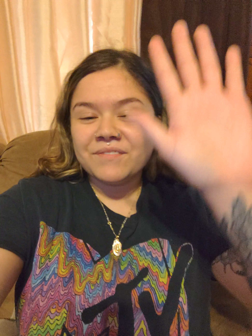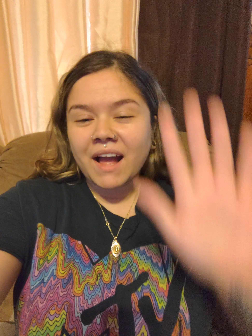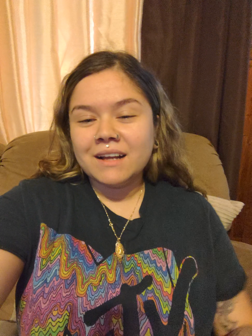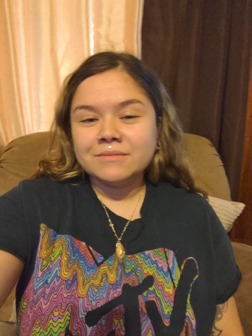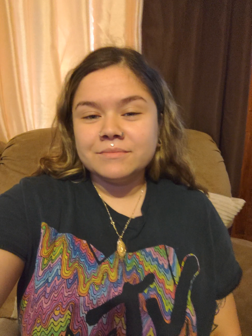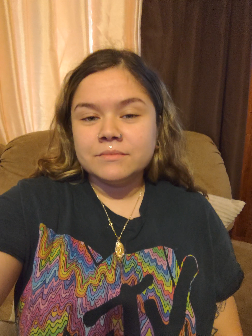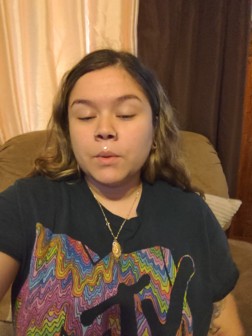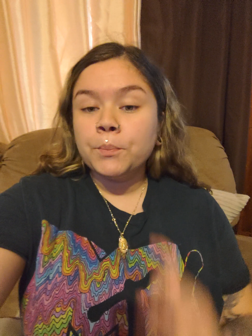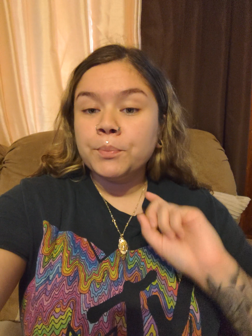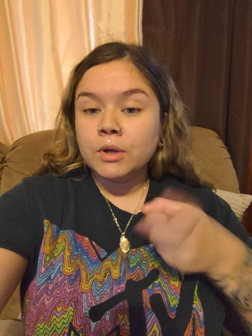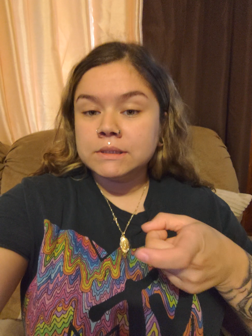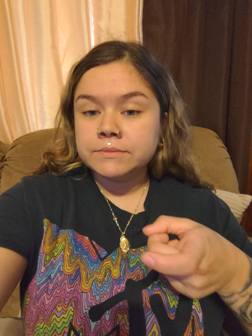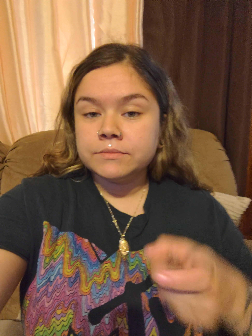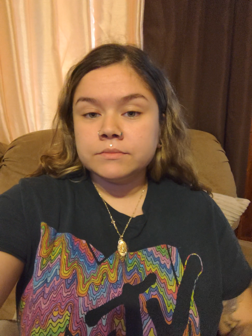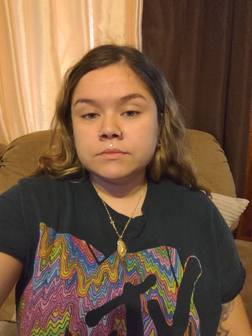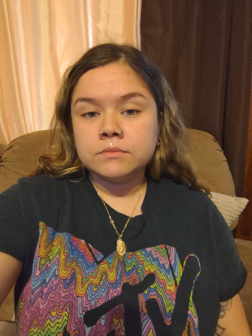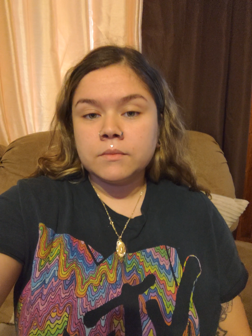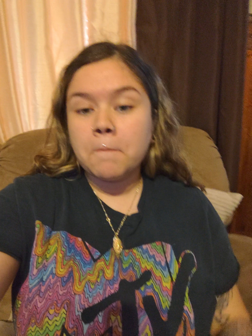present